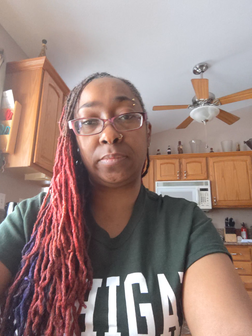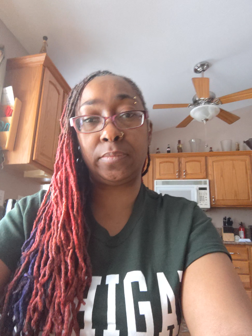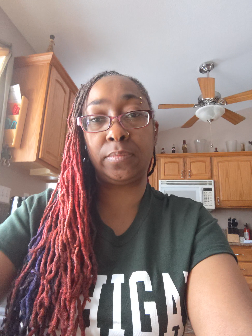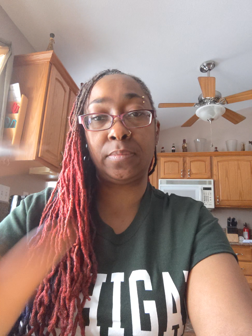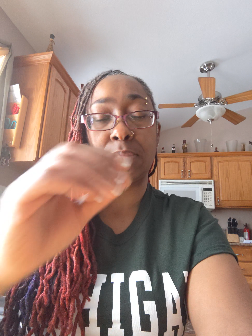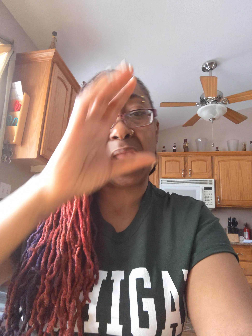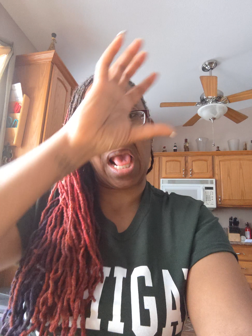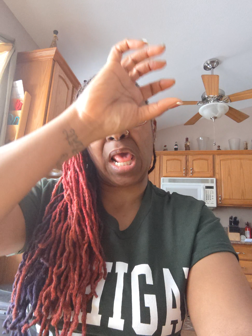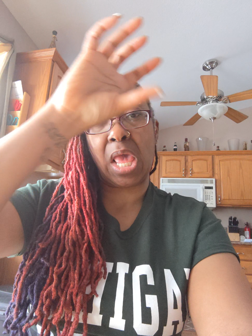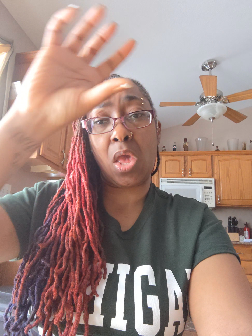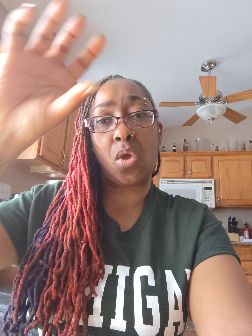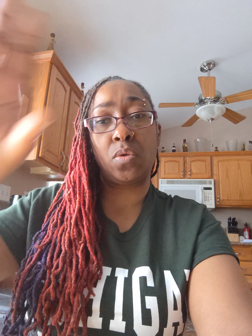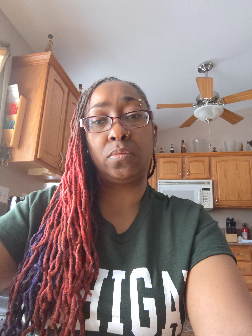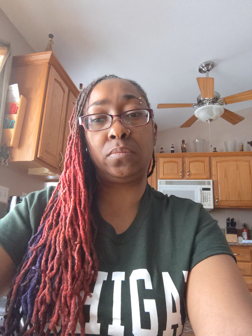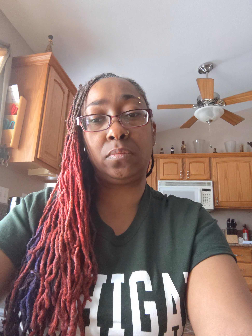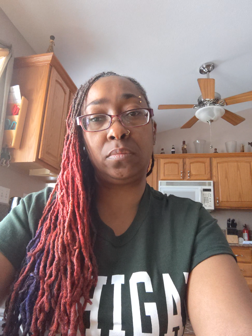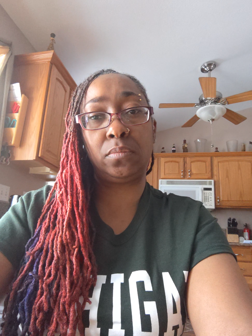cloud